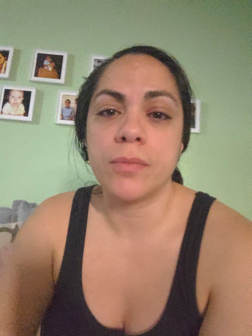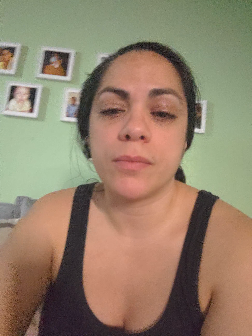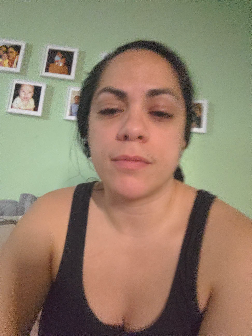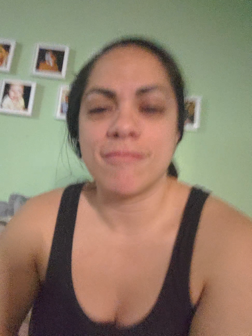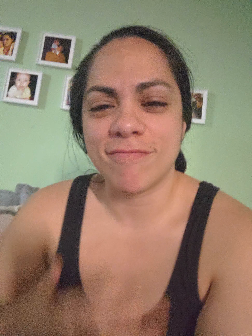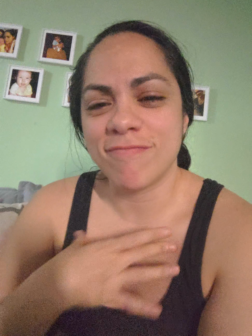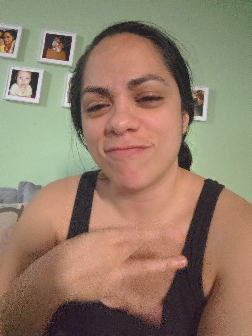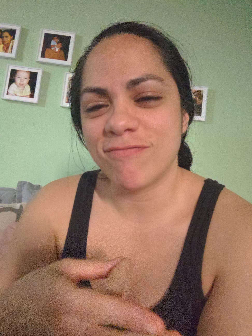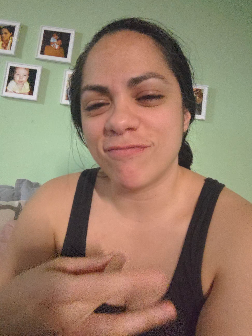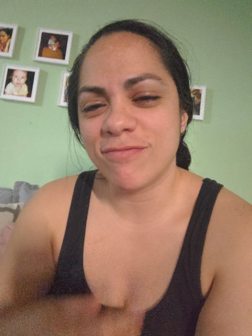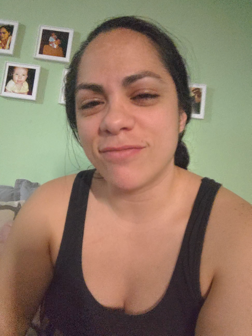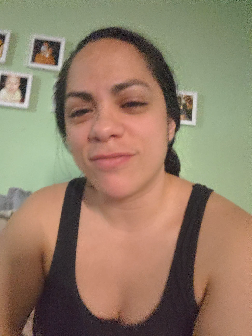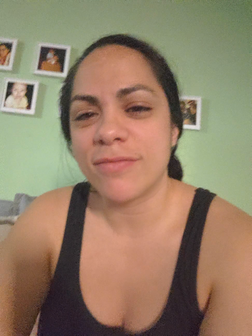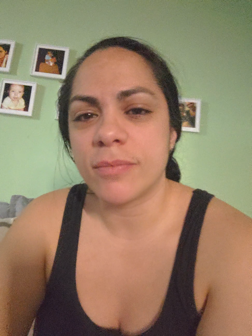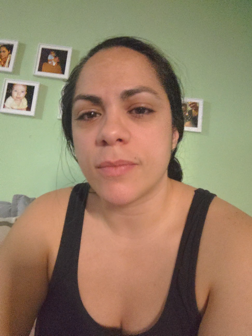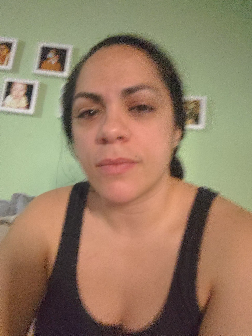like